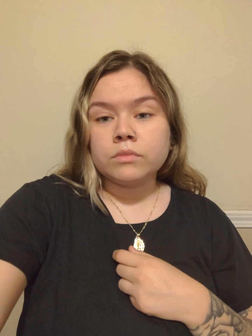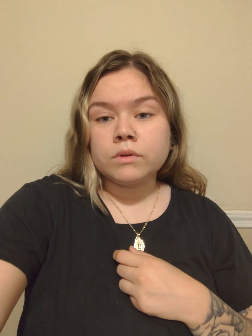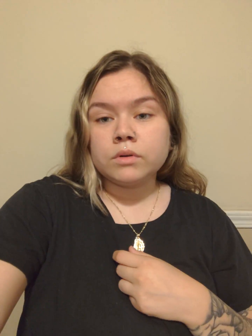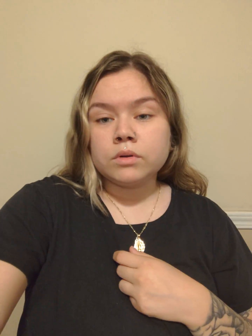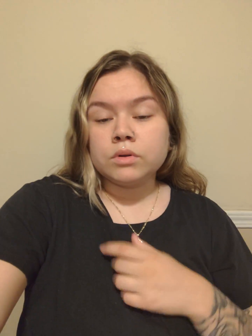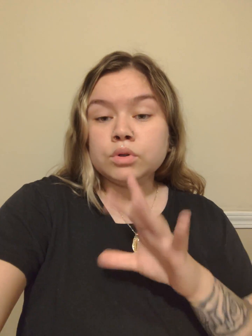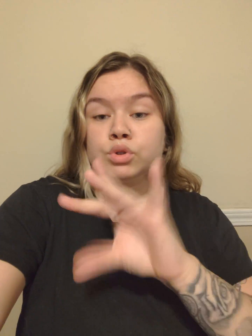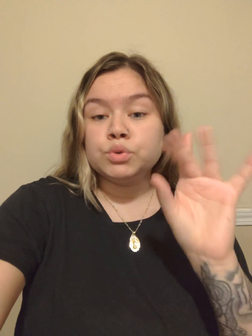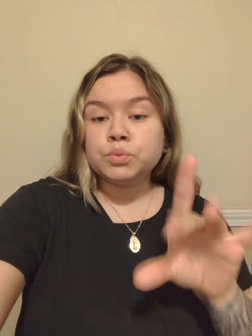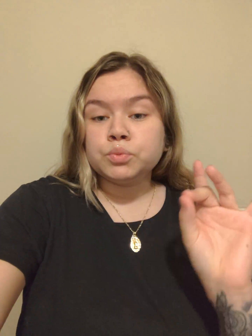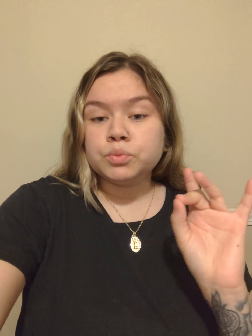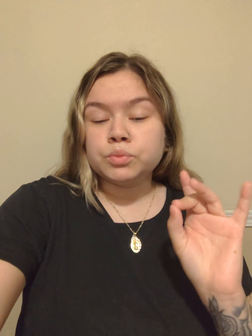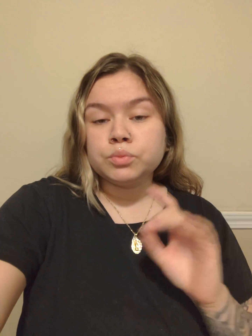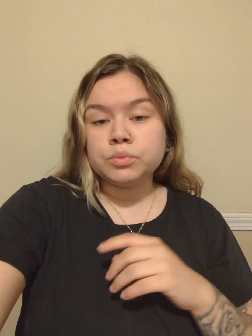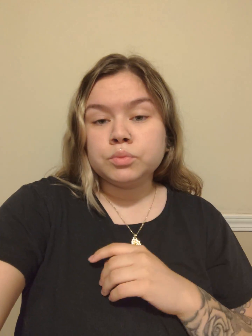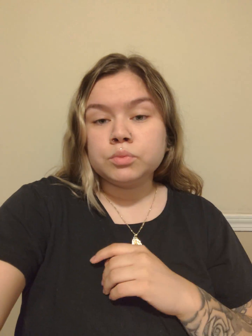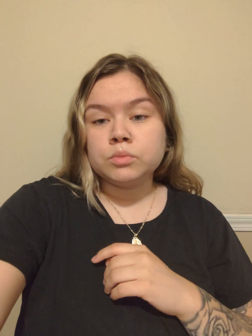choose